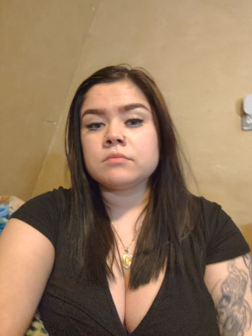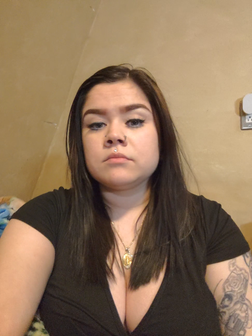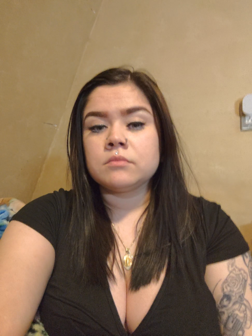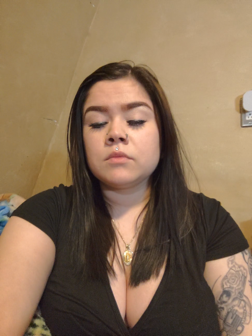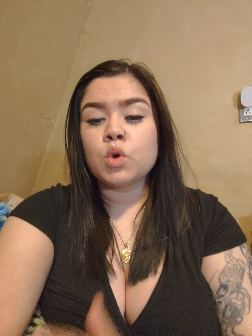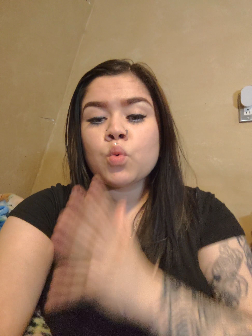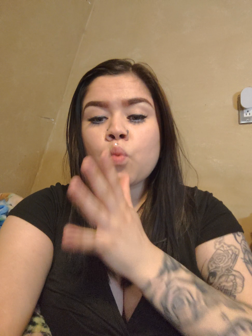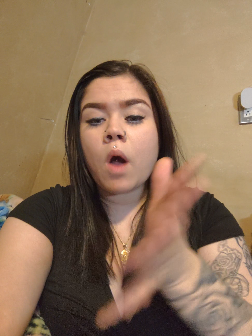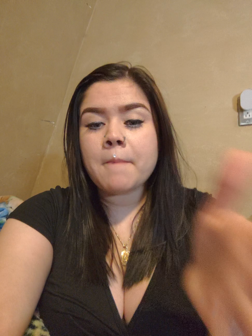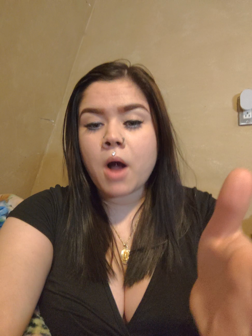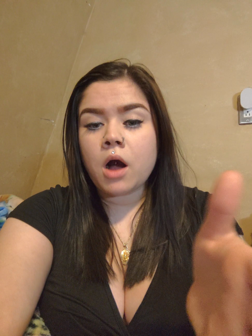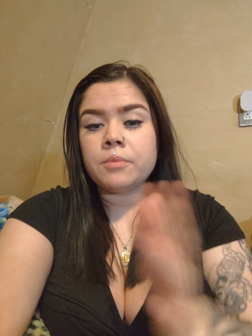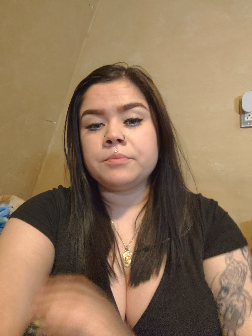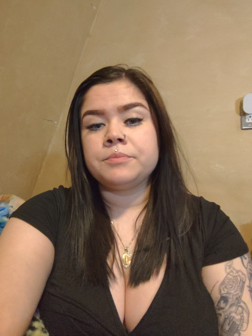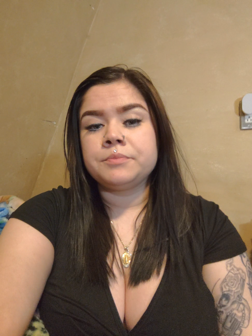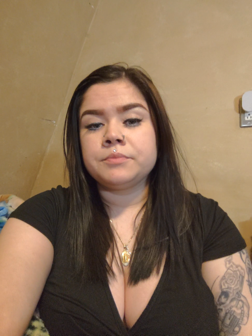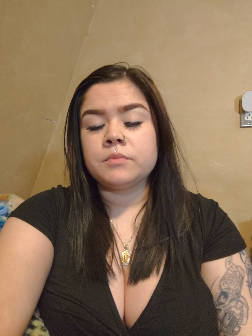grandma